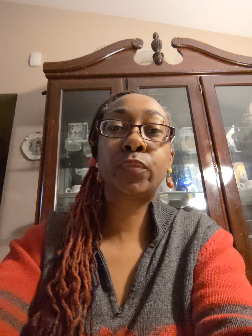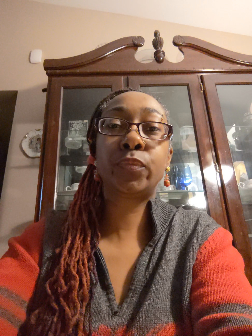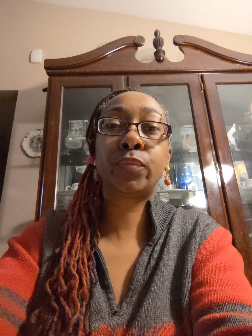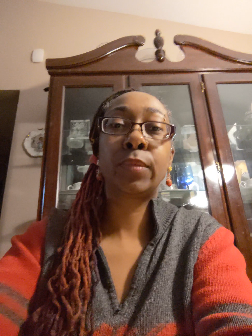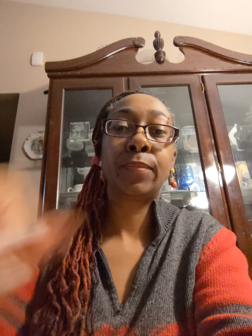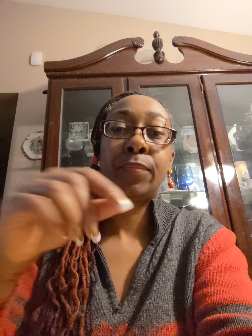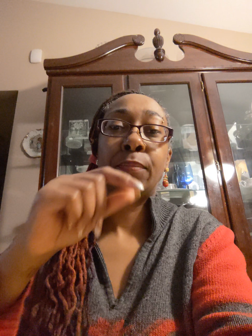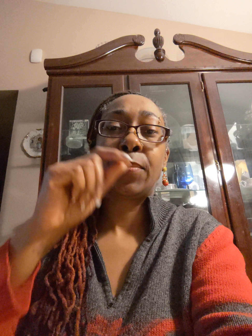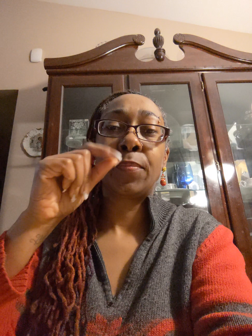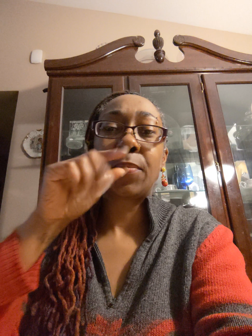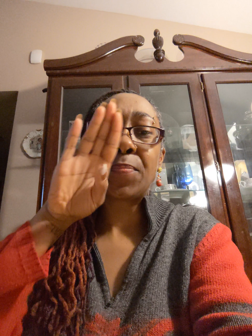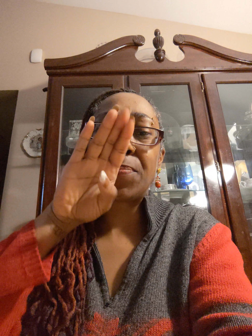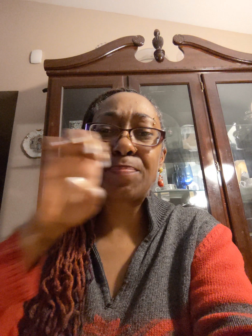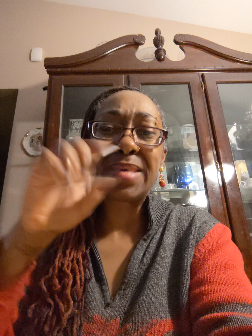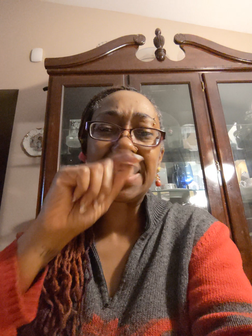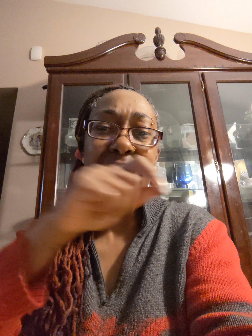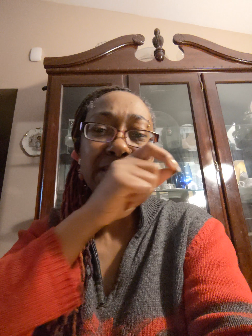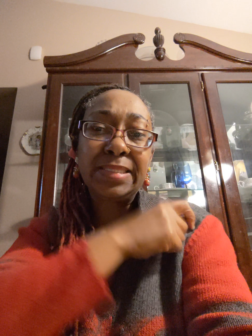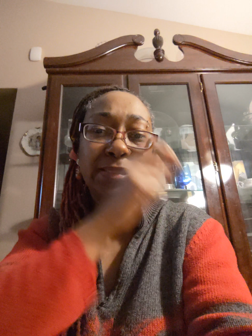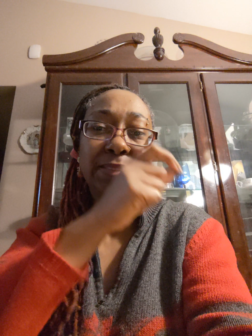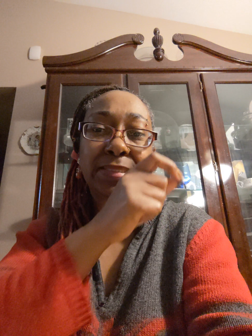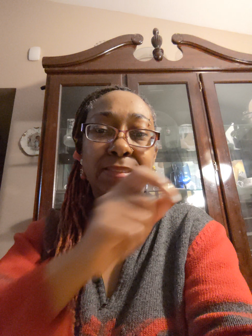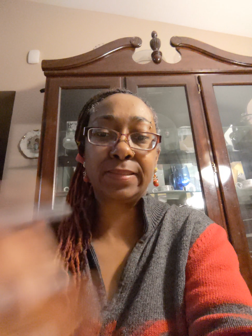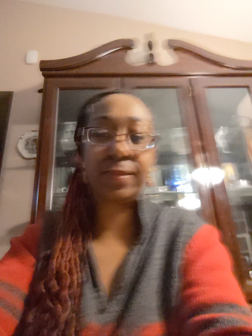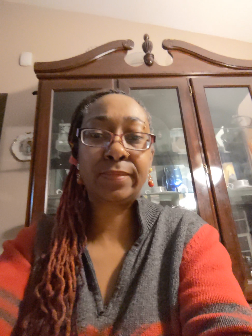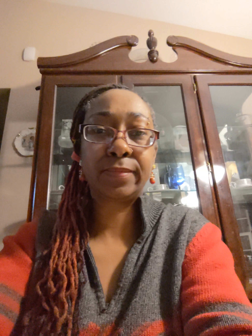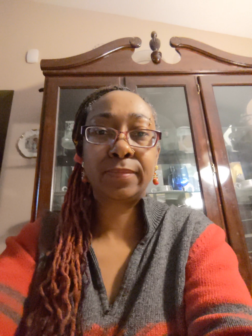bee